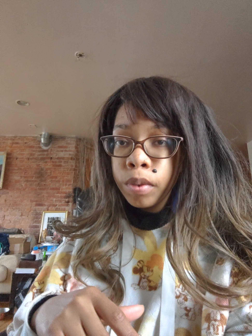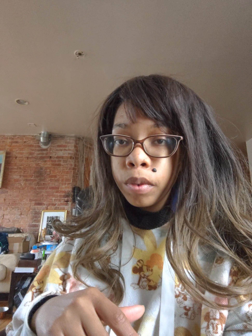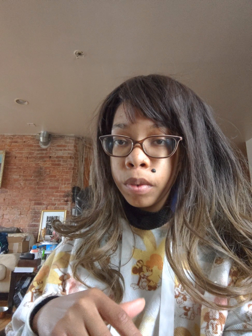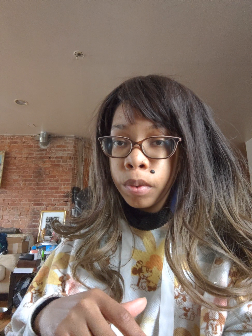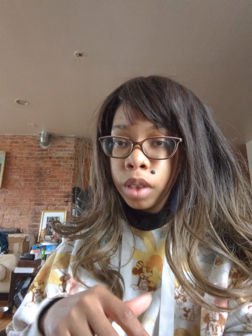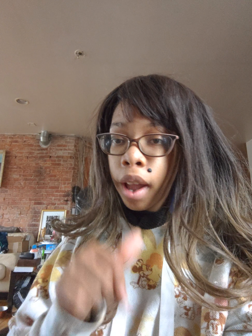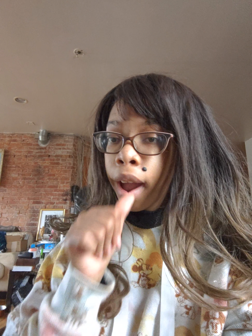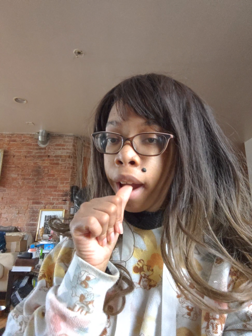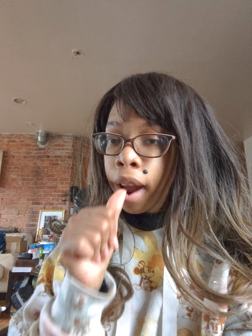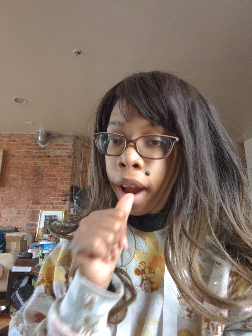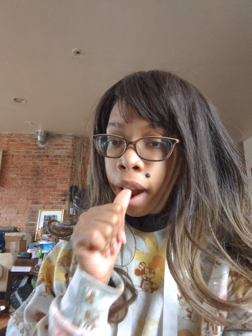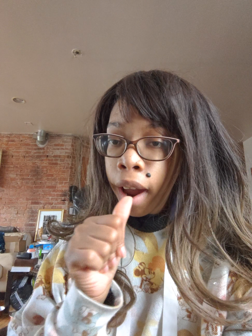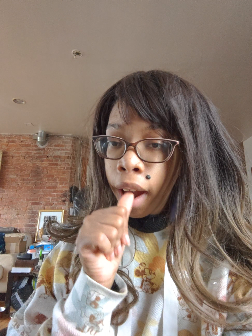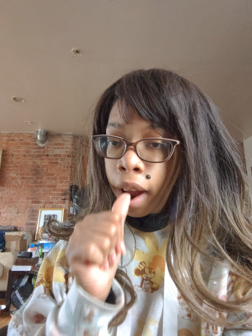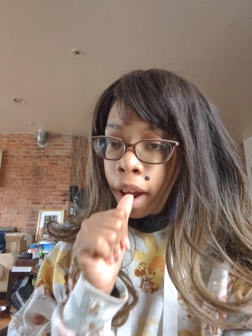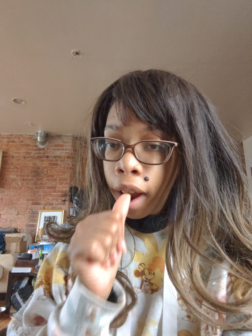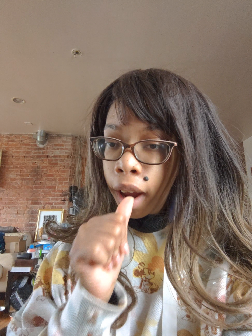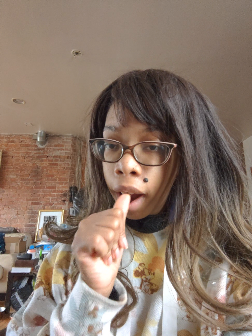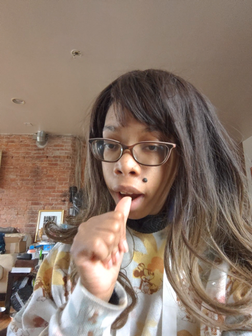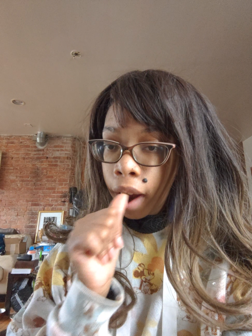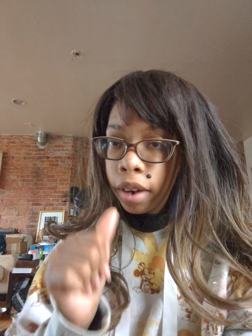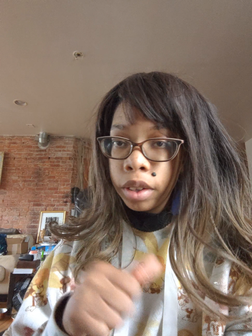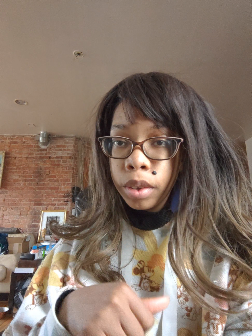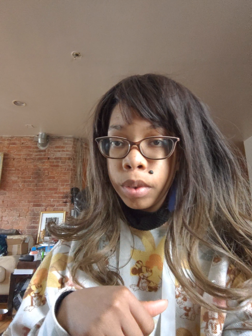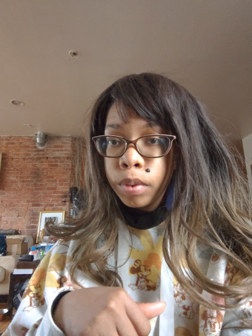nuts